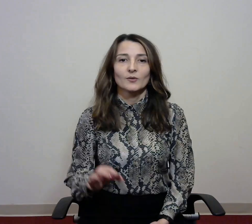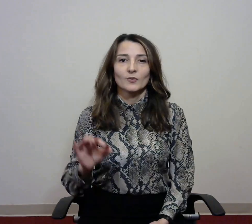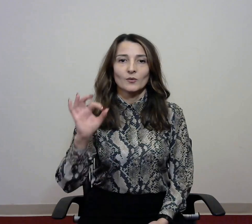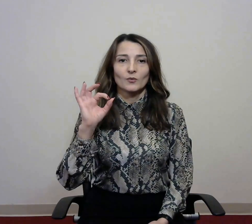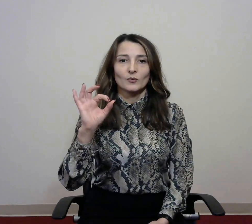O